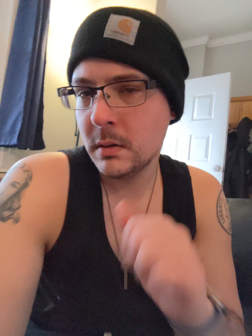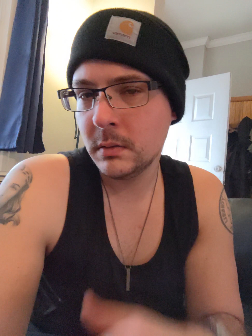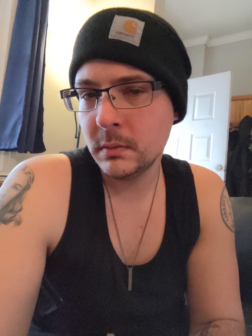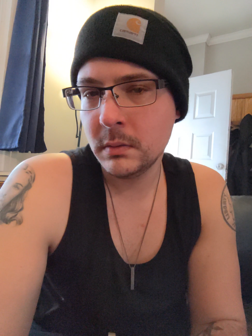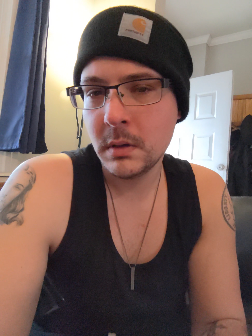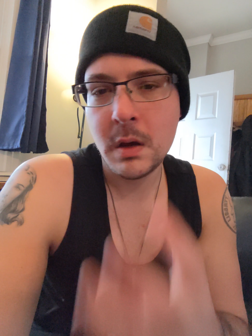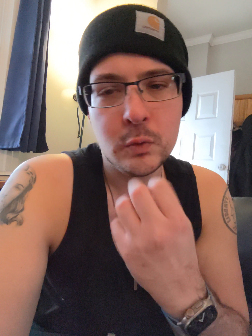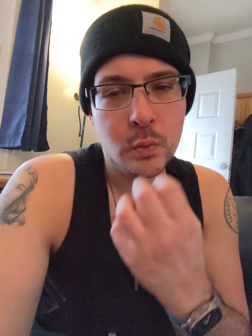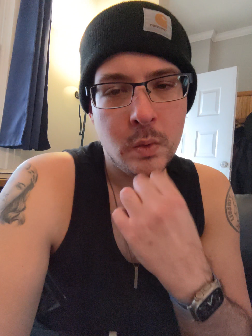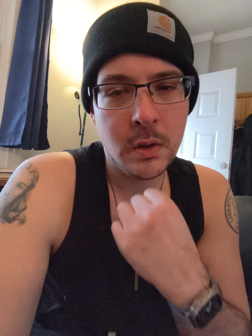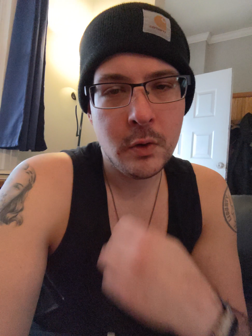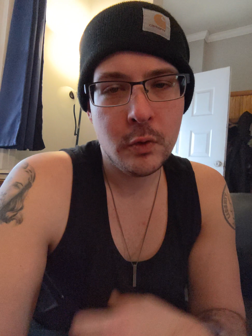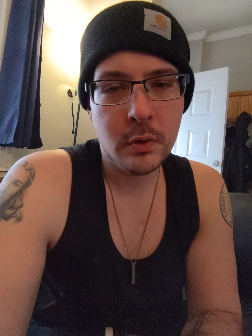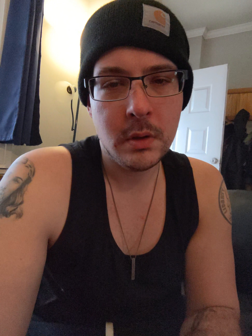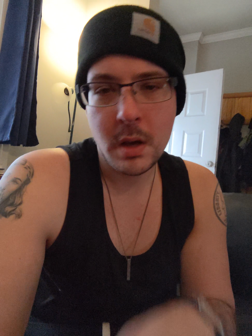underwear